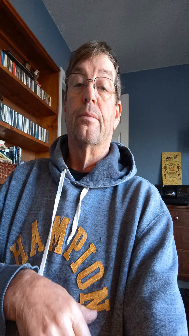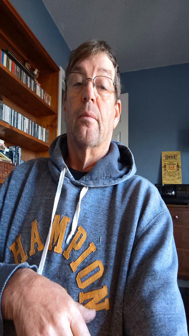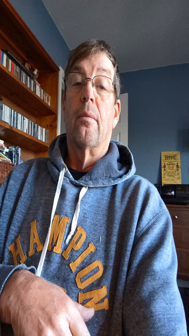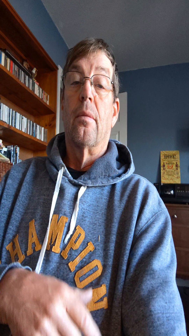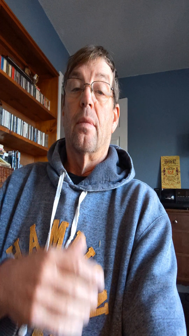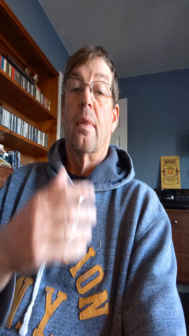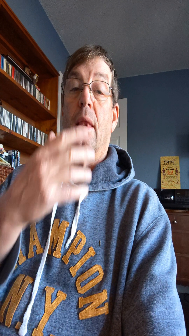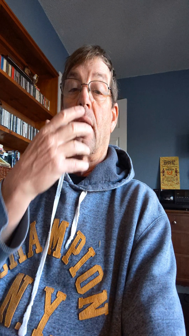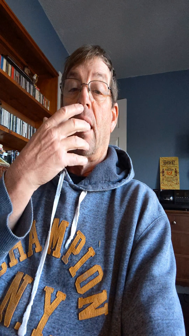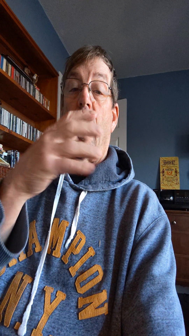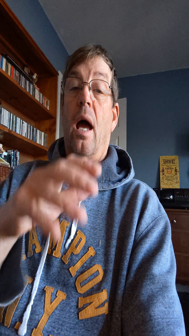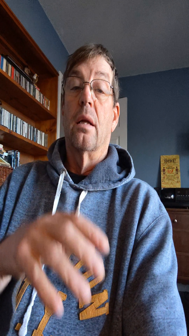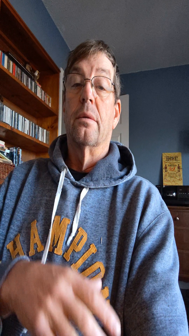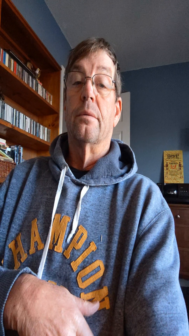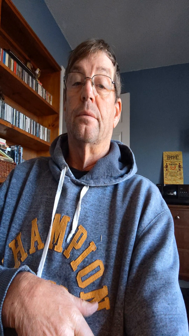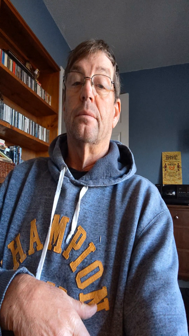hot